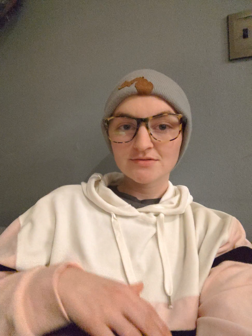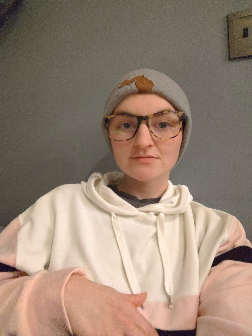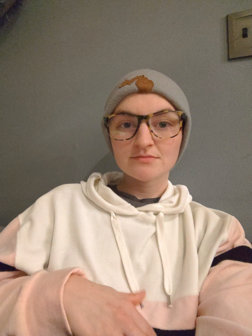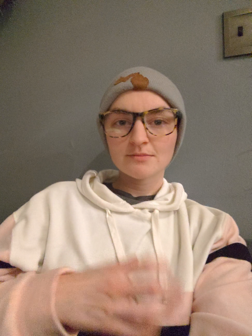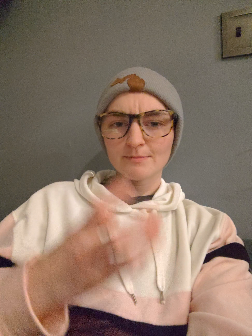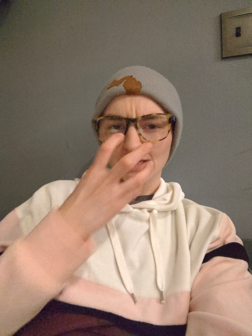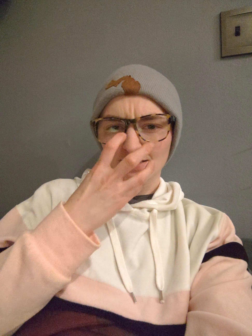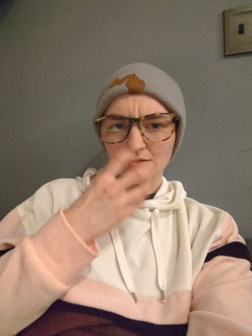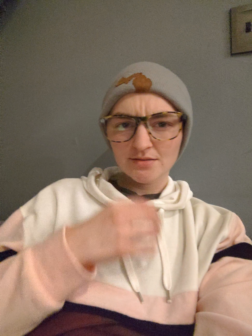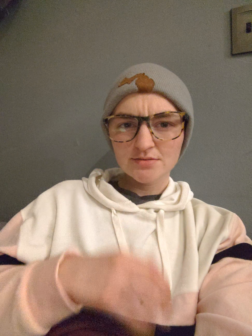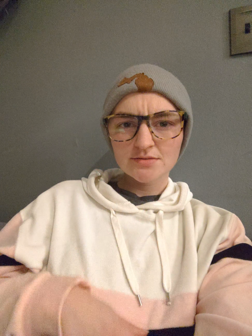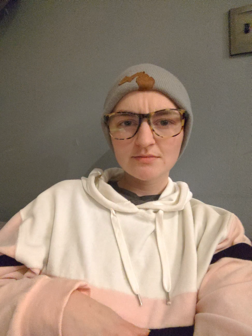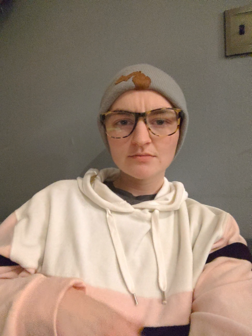mad